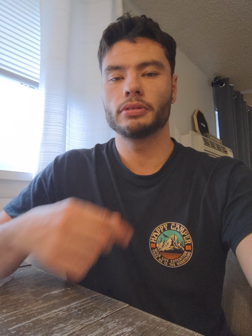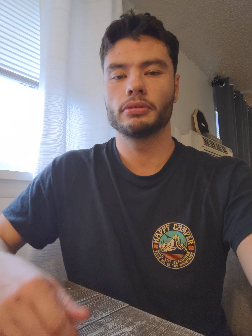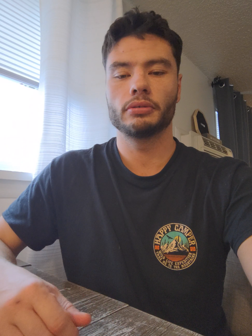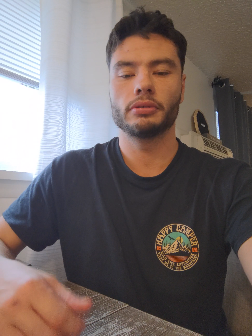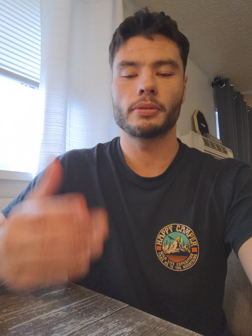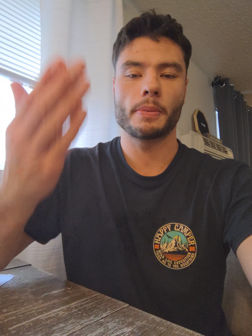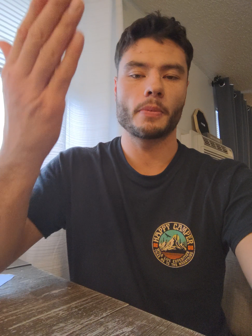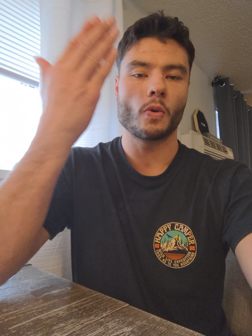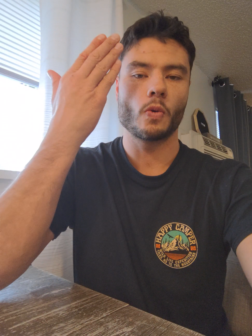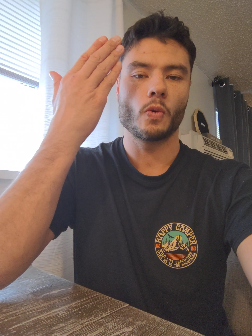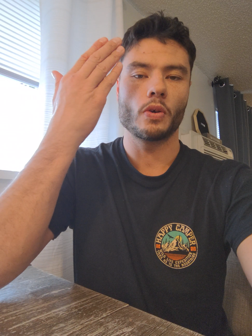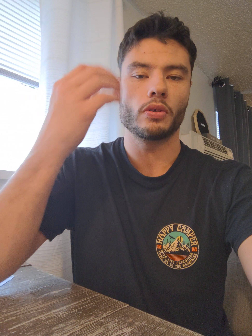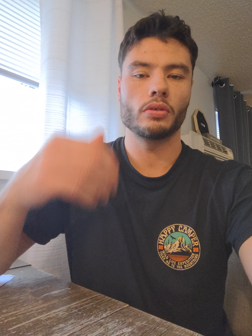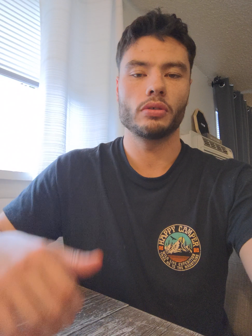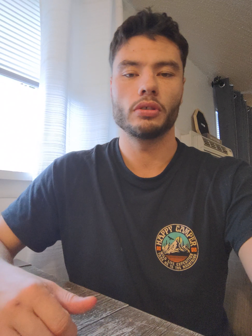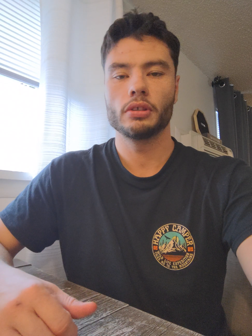morning